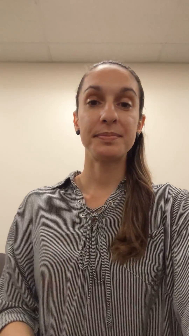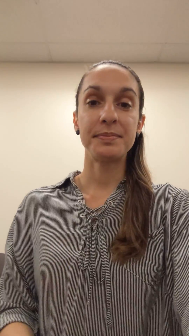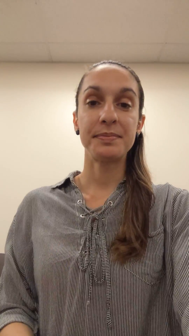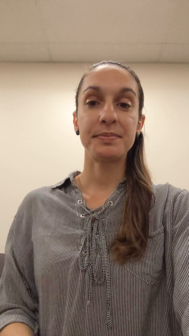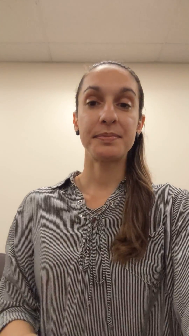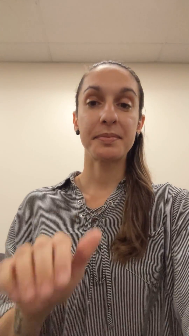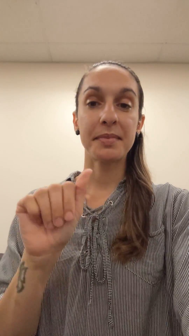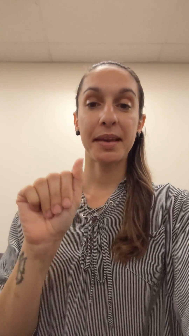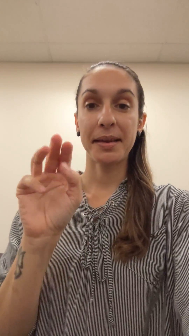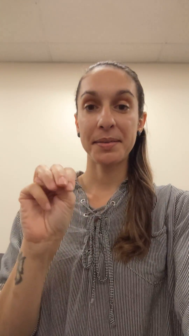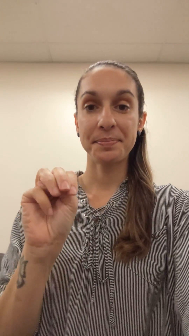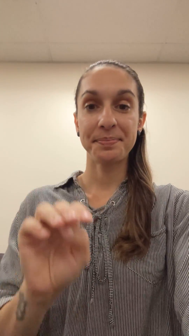am